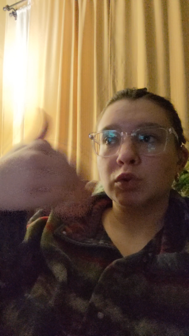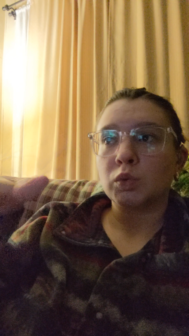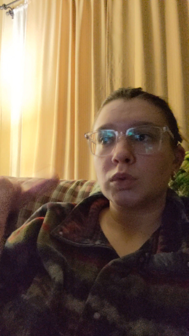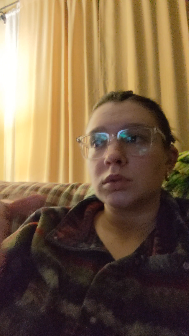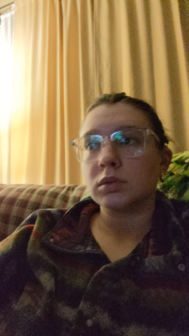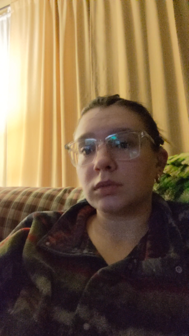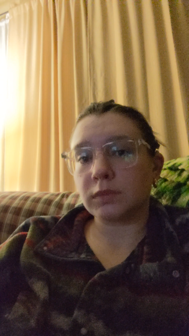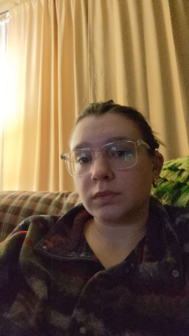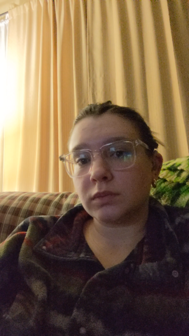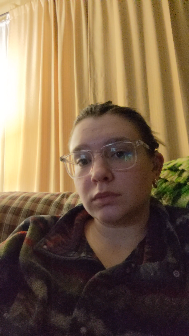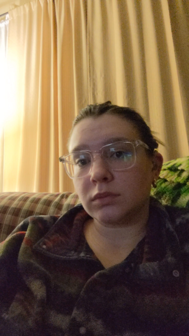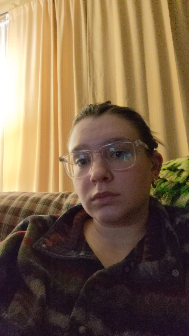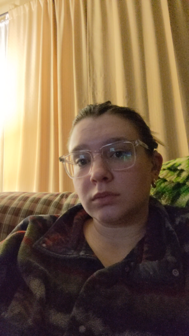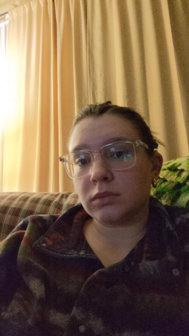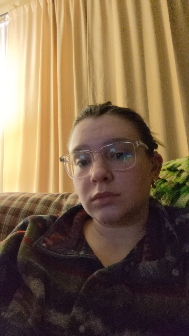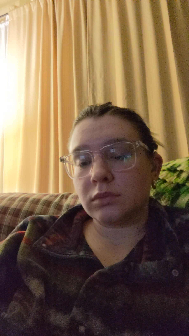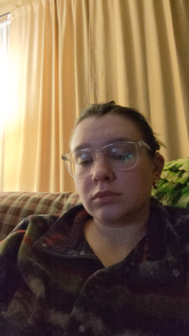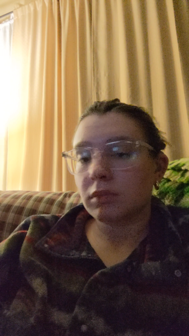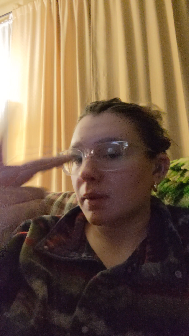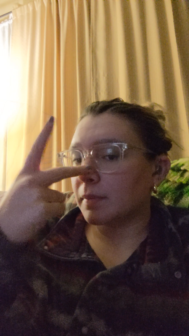penis